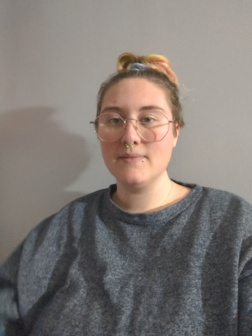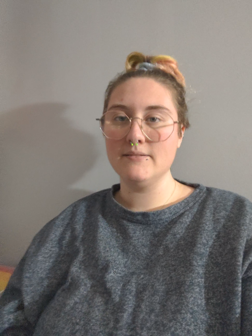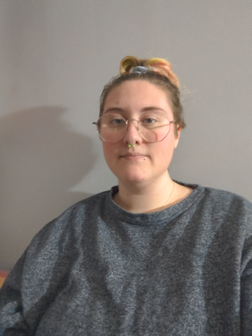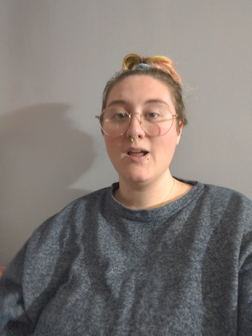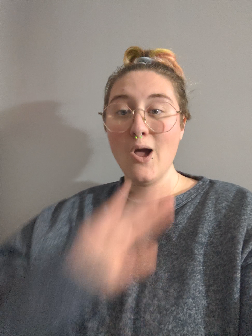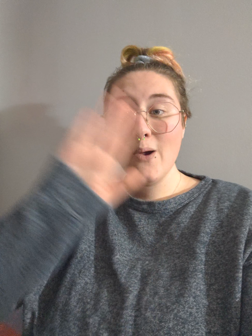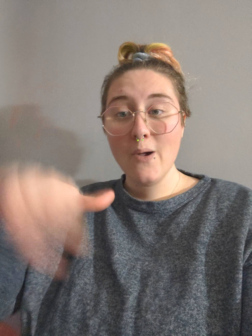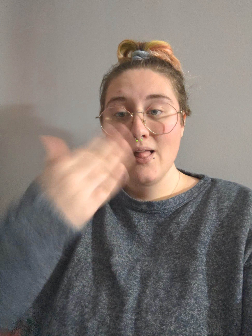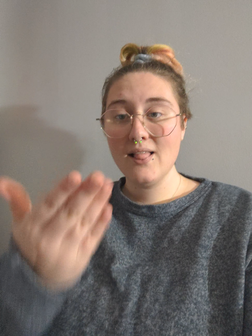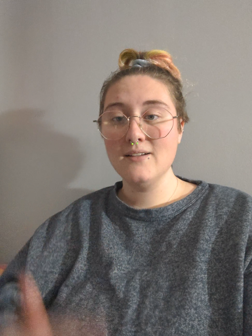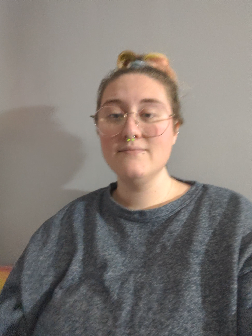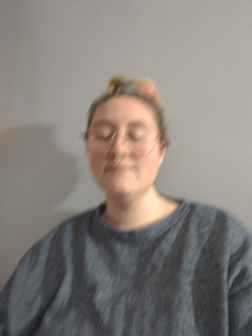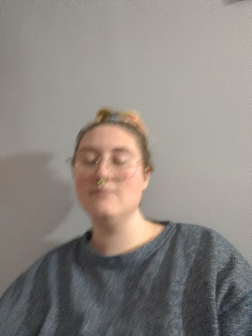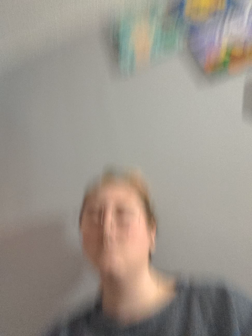all